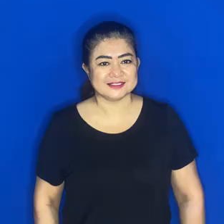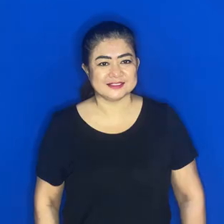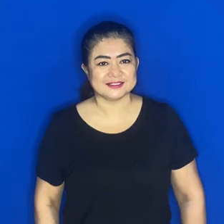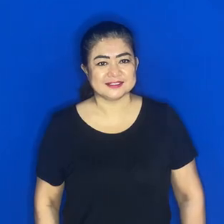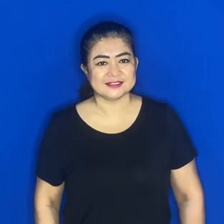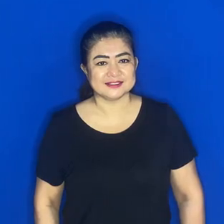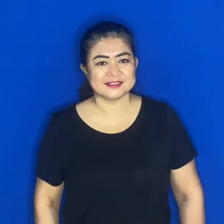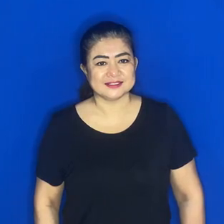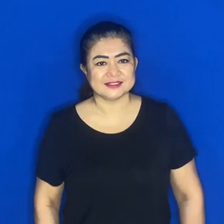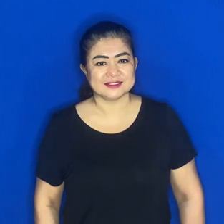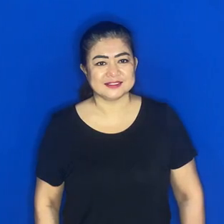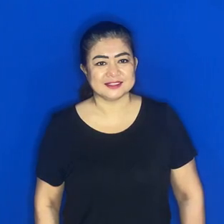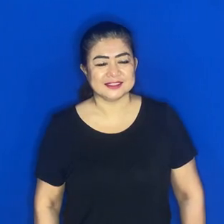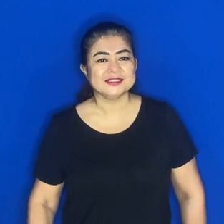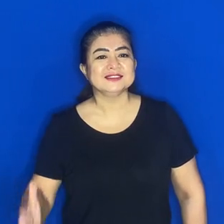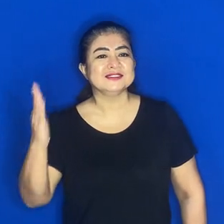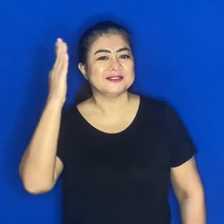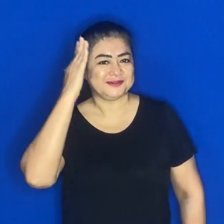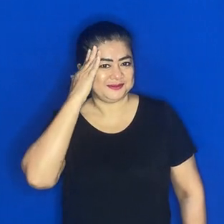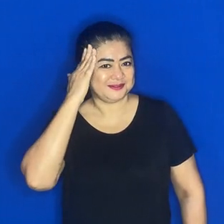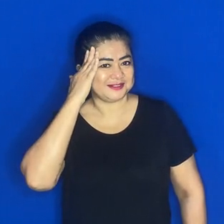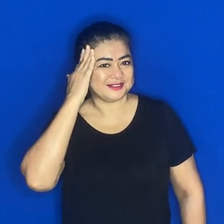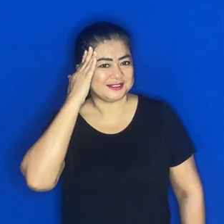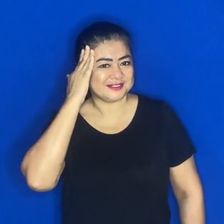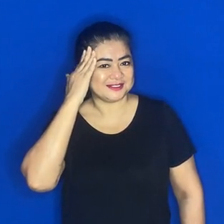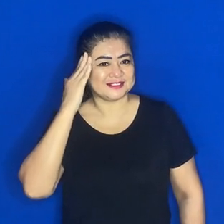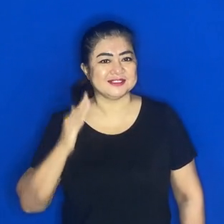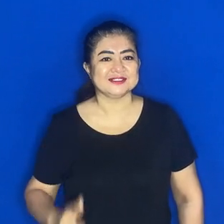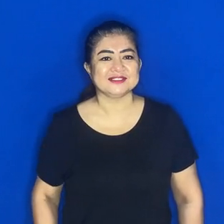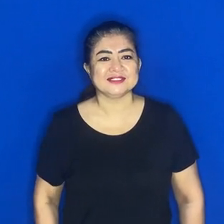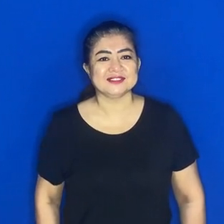know